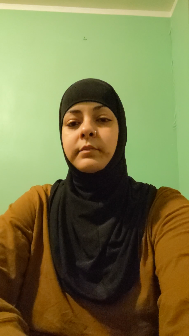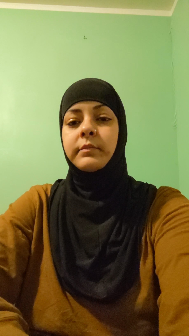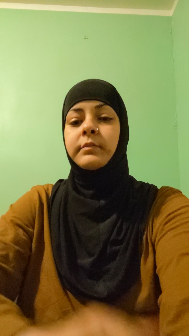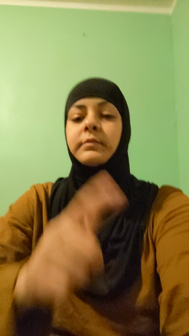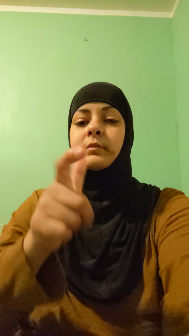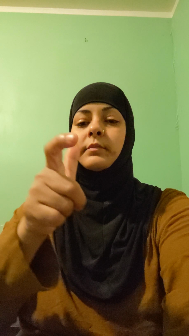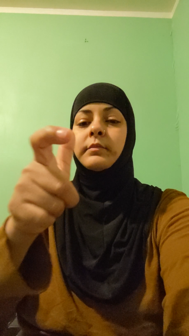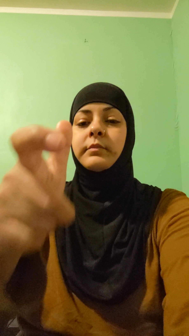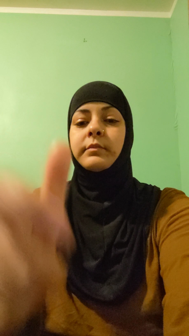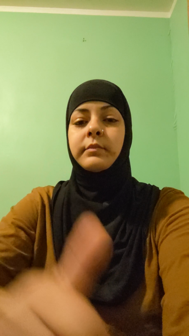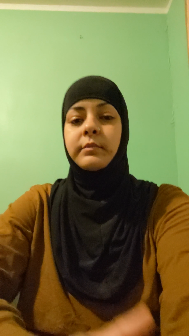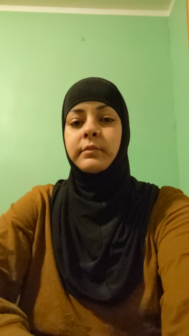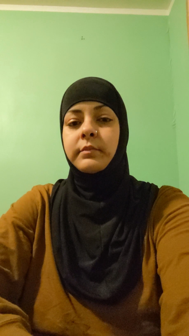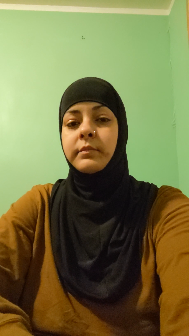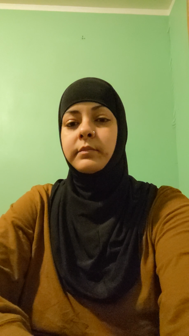run